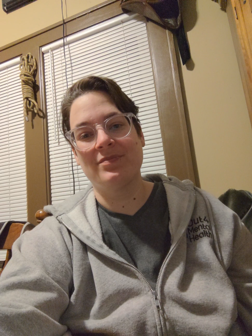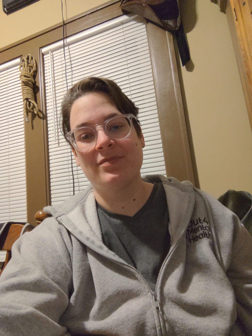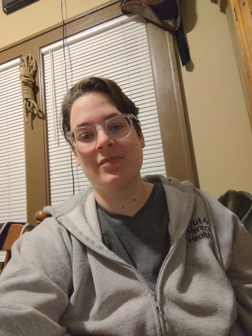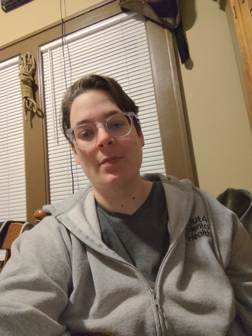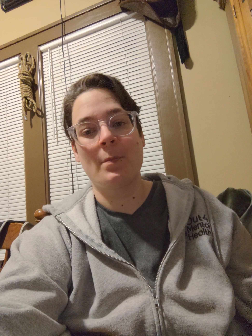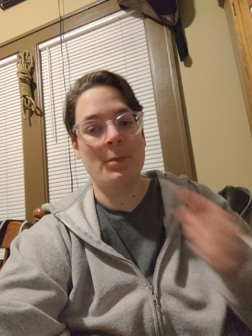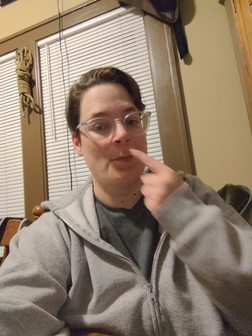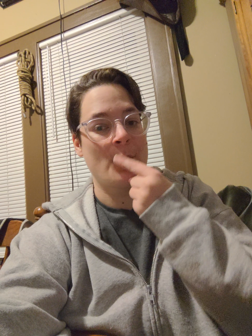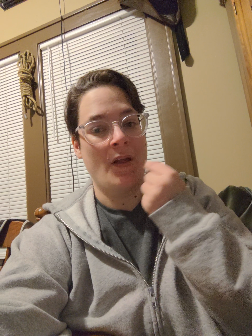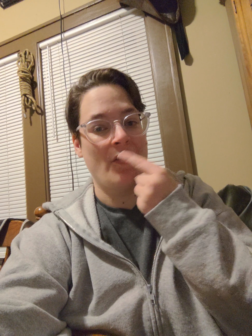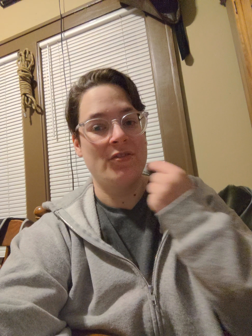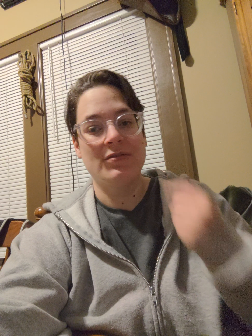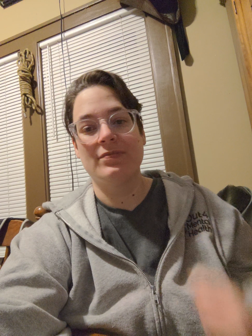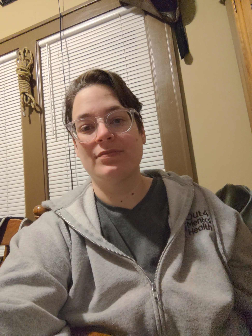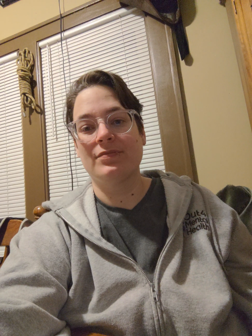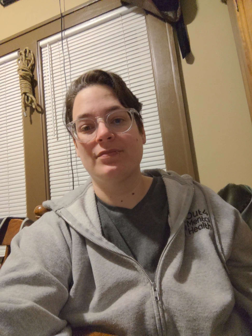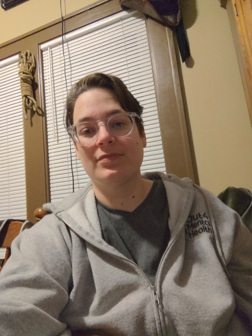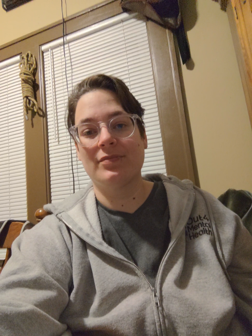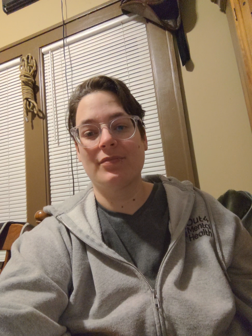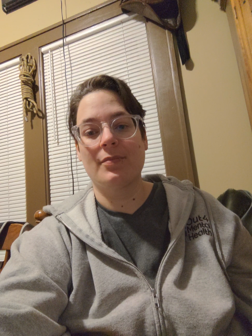mouth